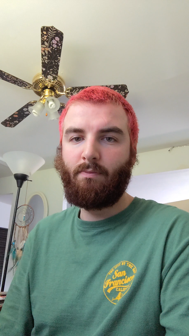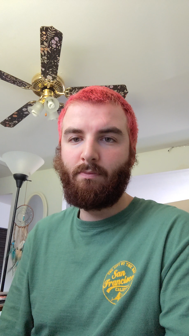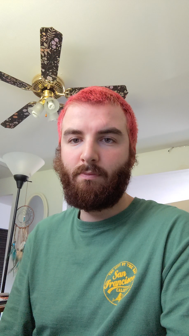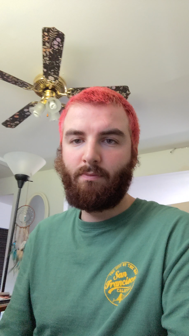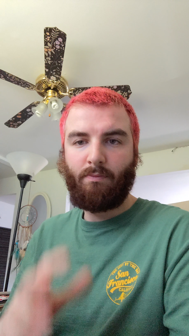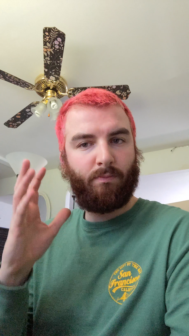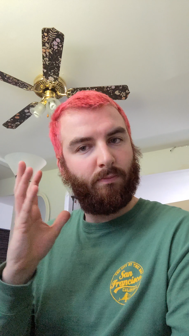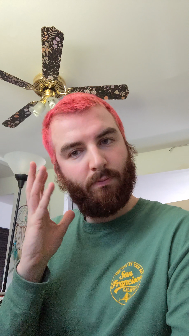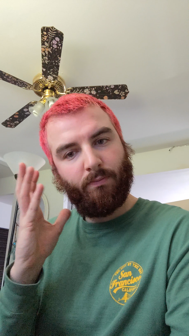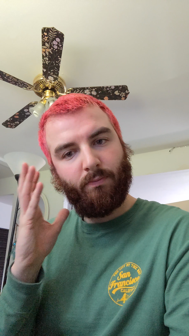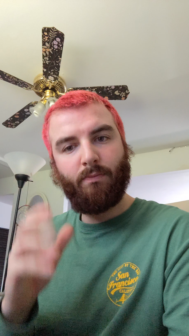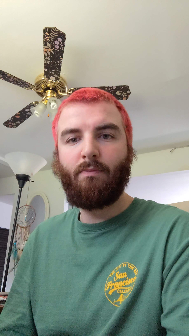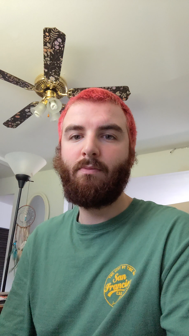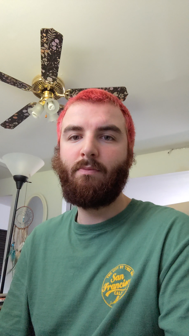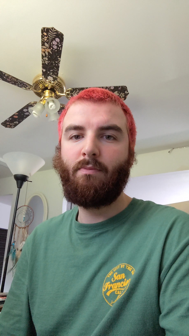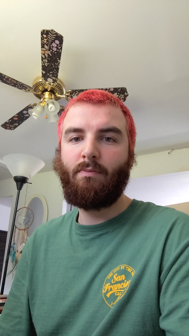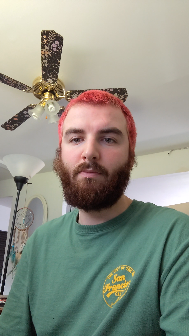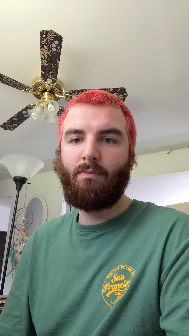pillow